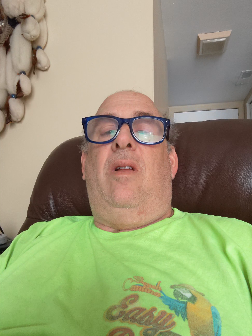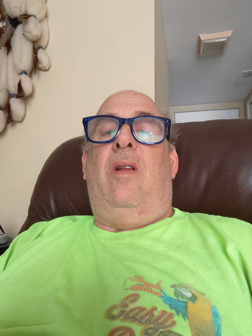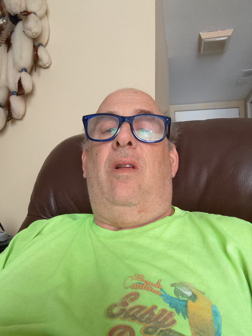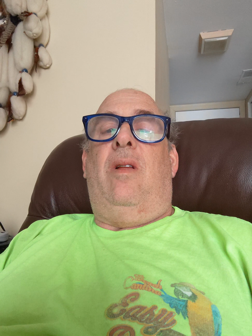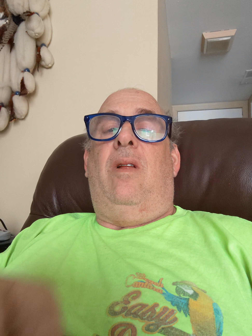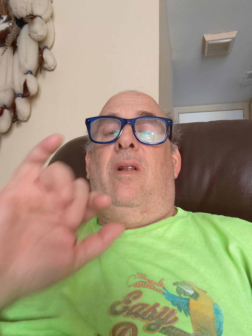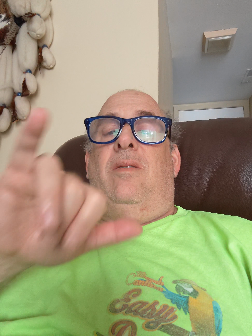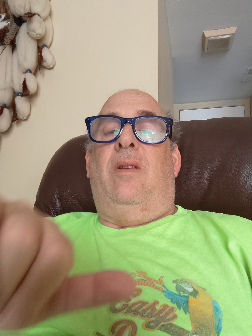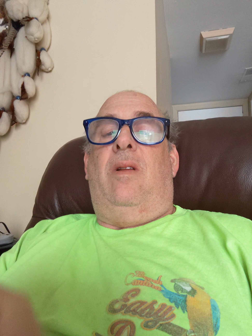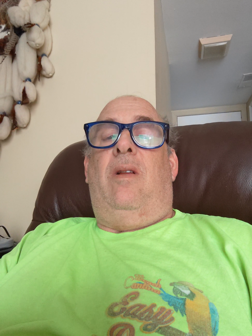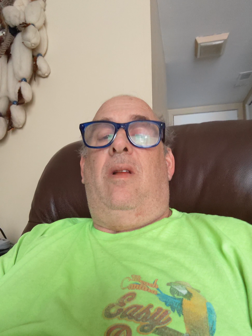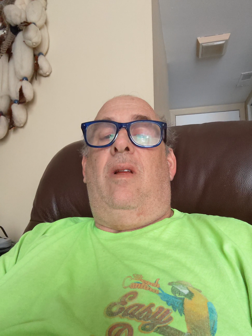that